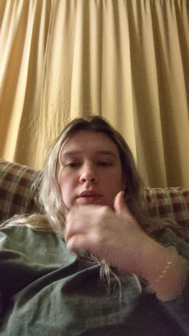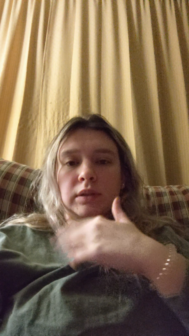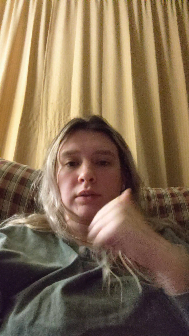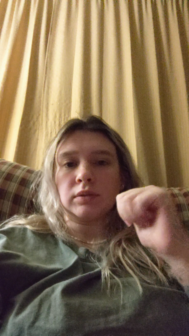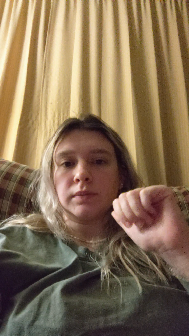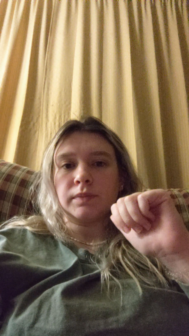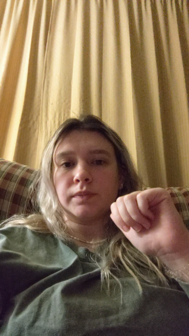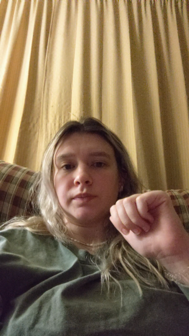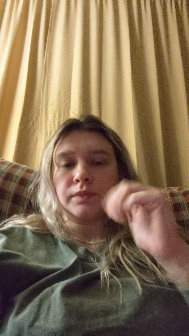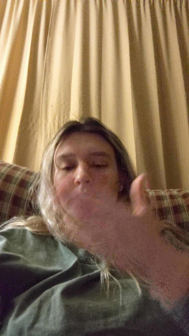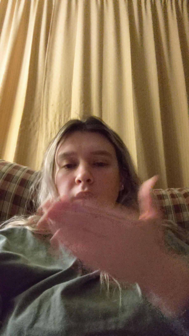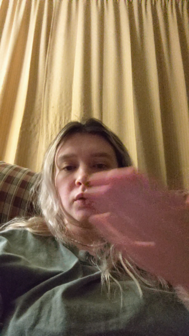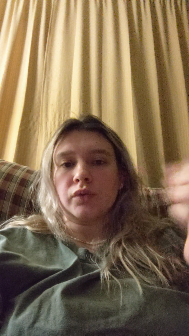carry